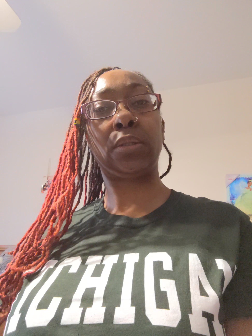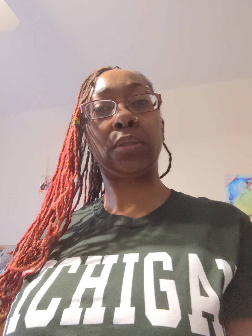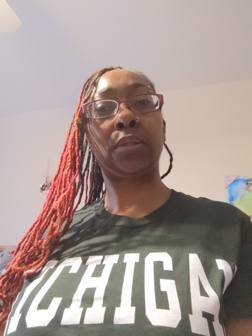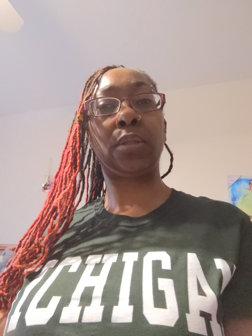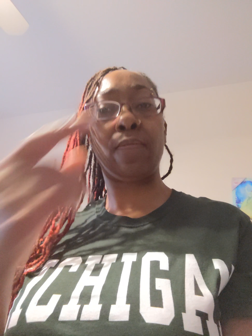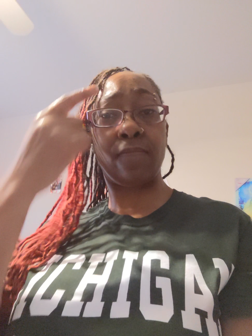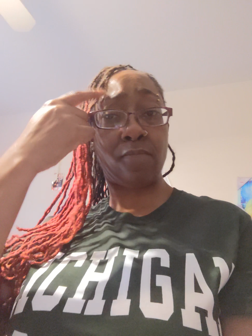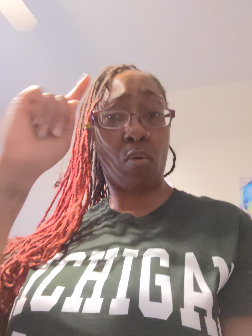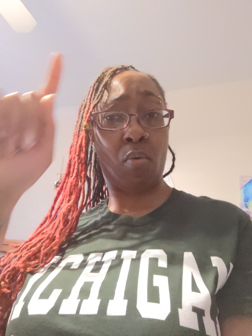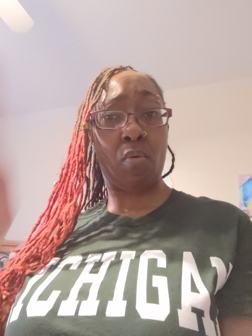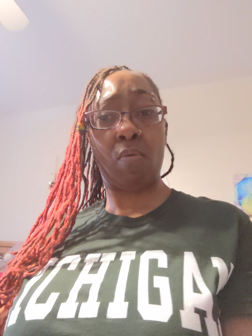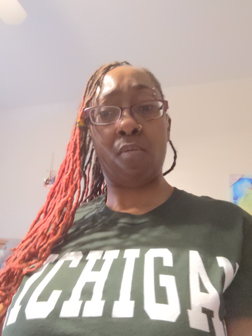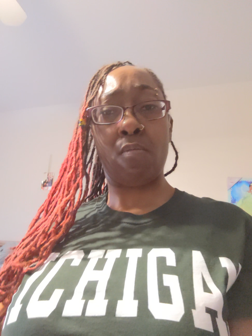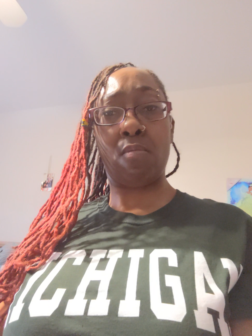for